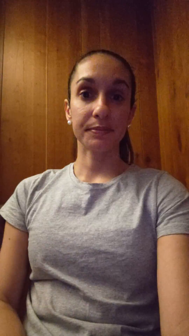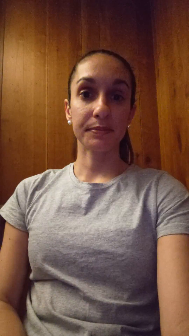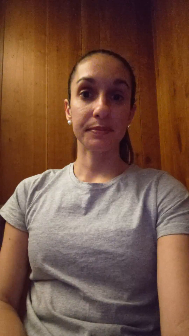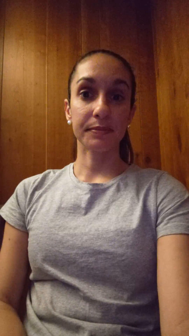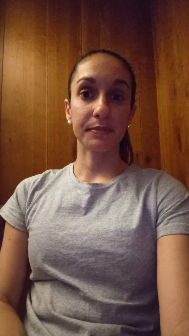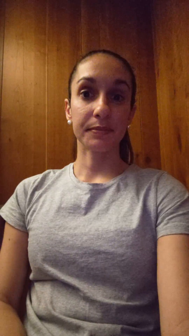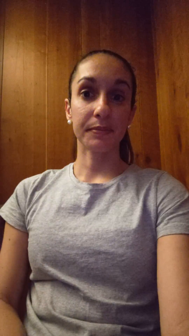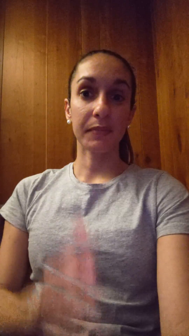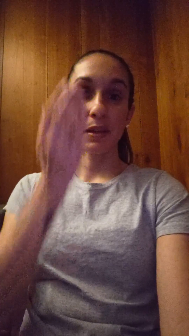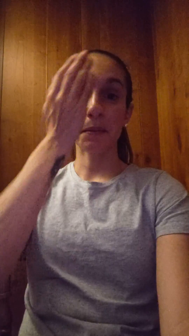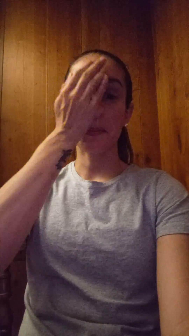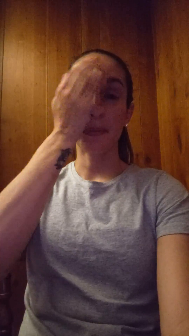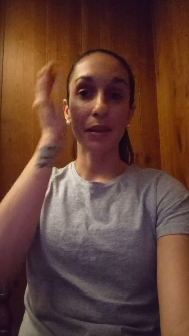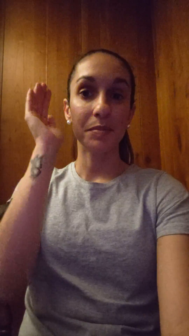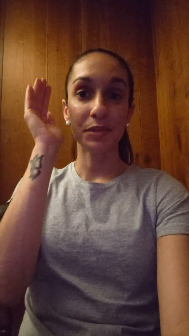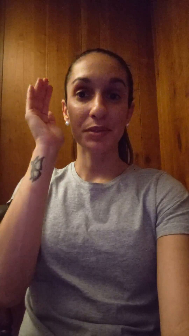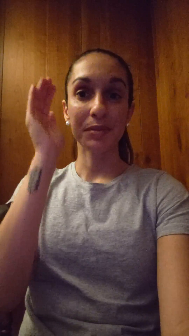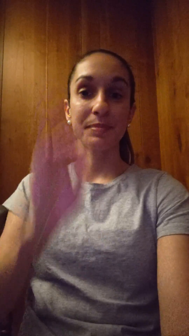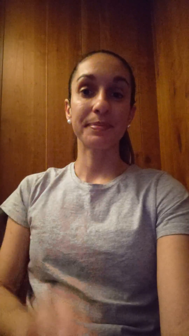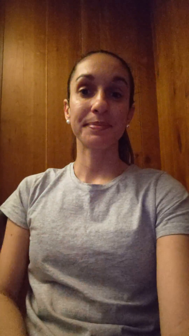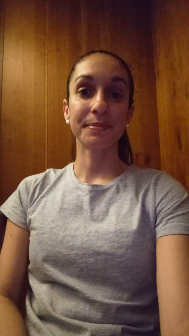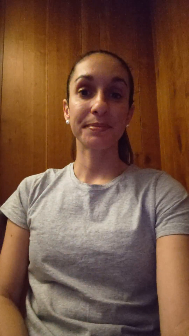peekaboo